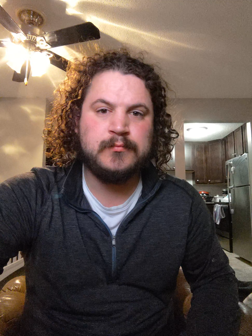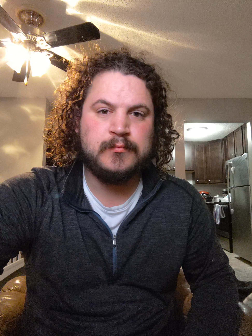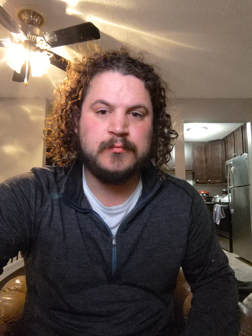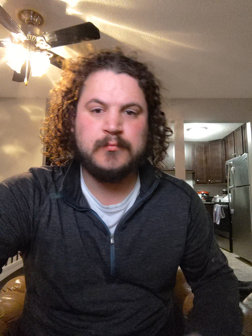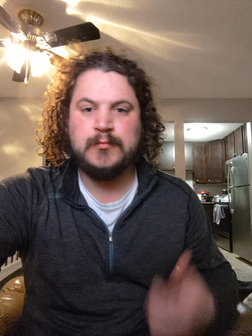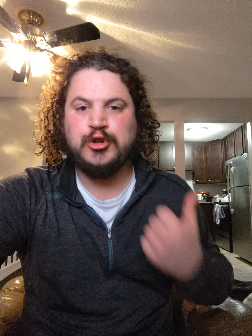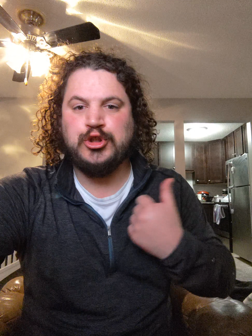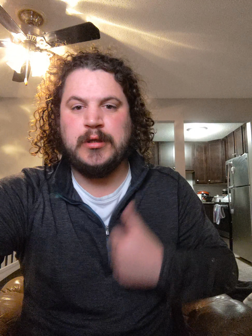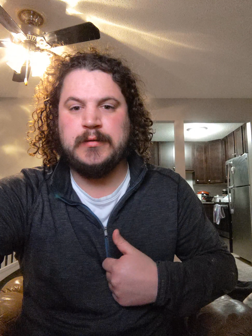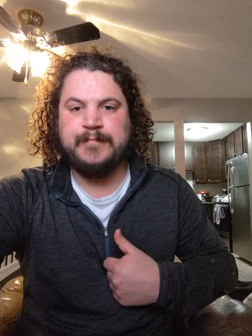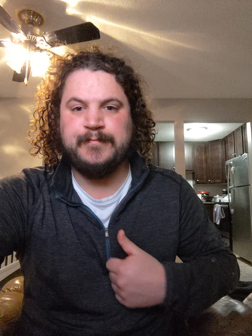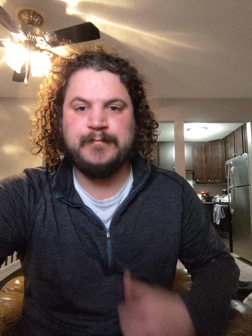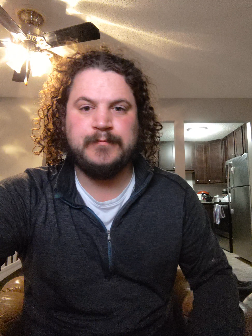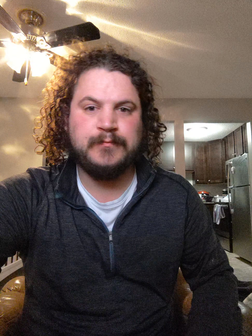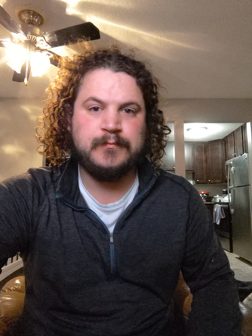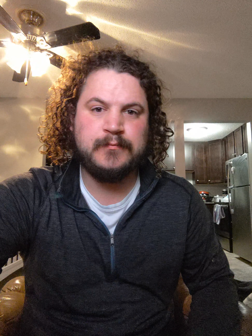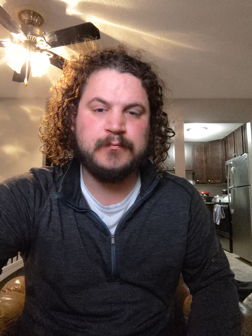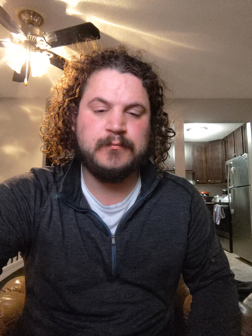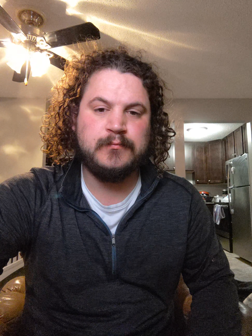jacket